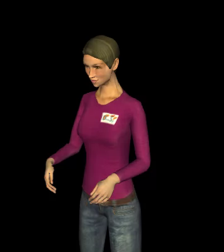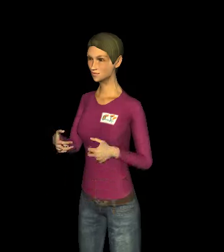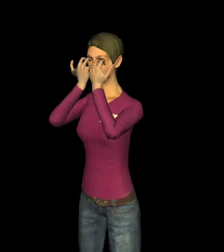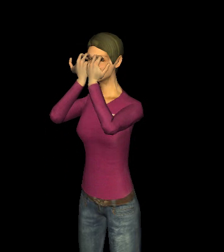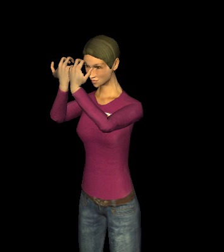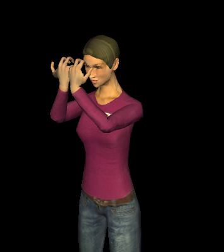معجب